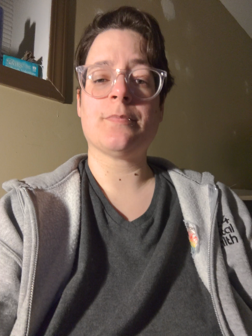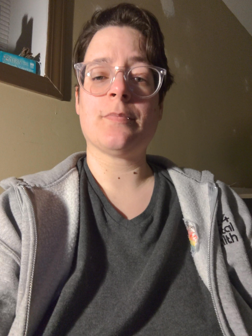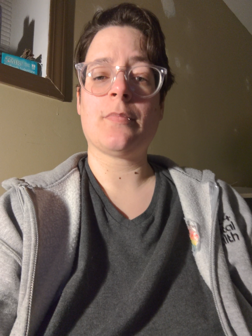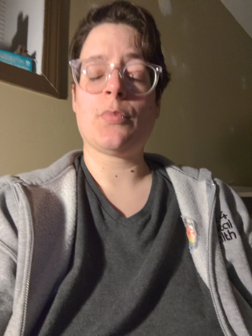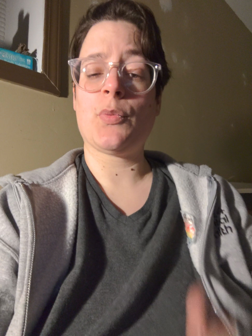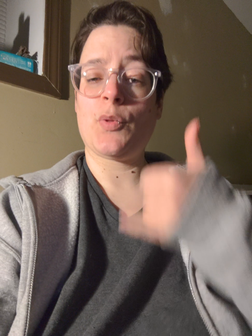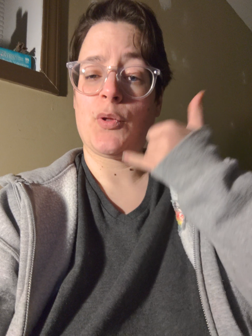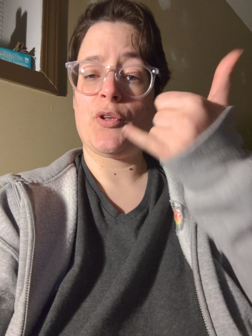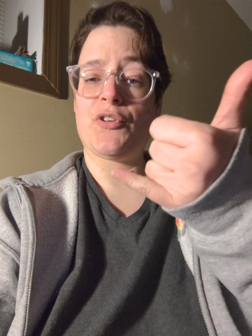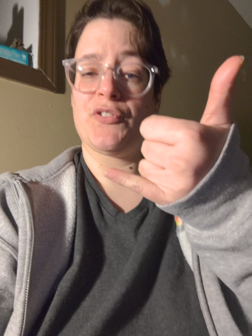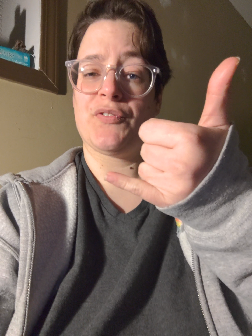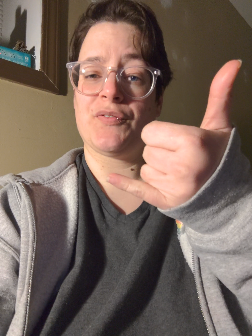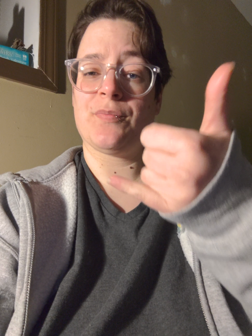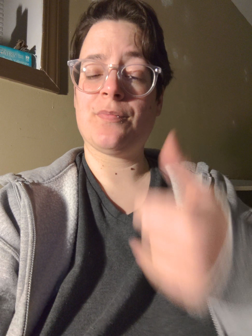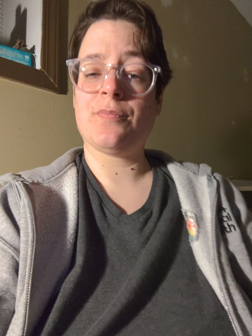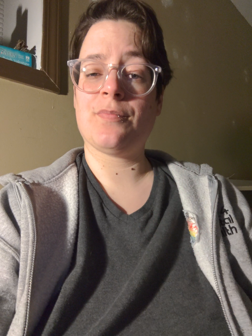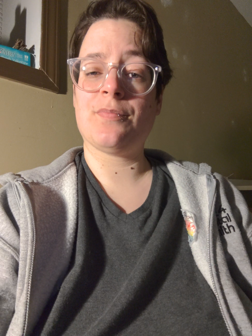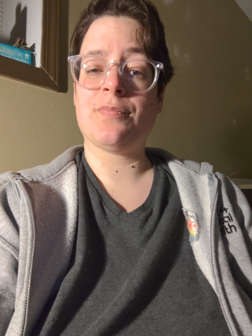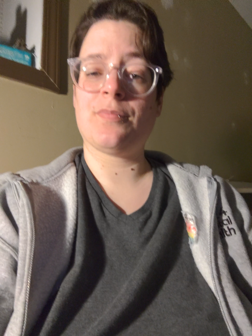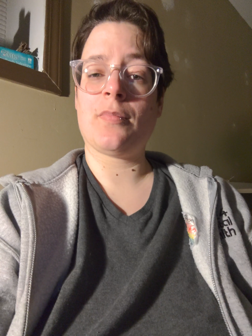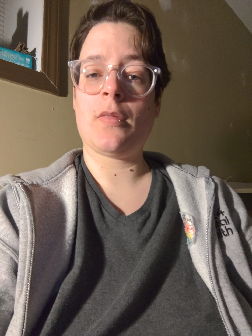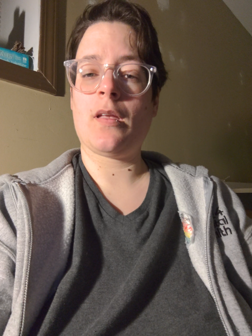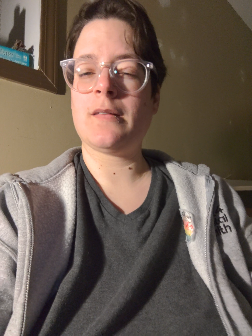call on the phone